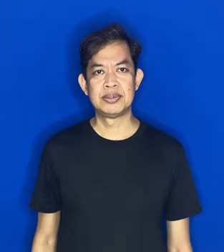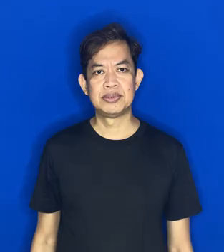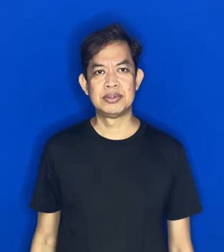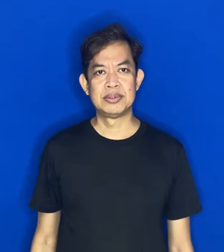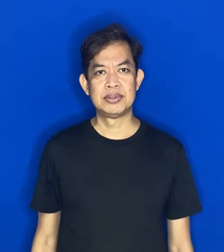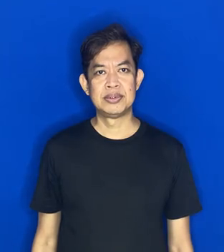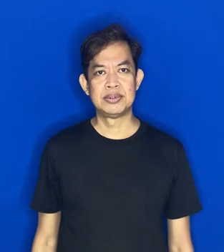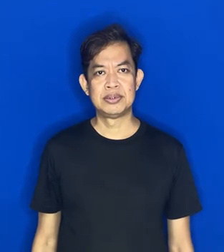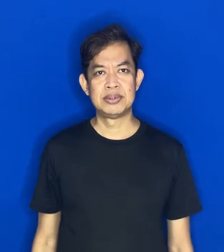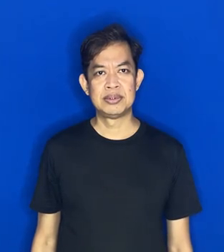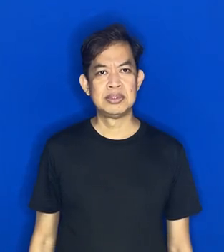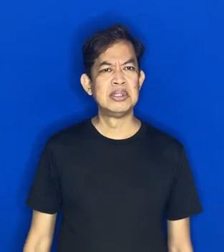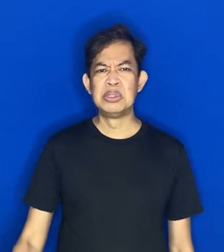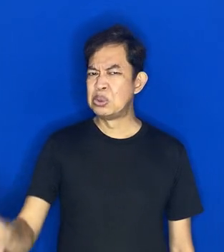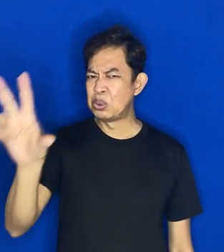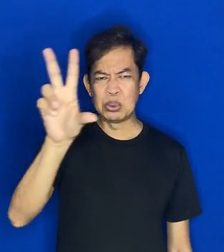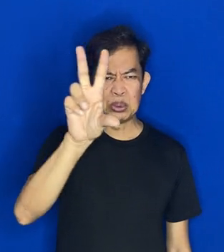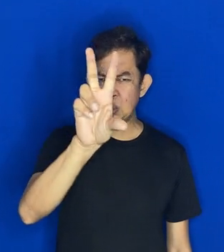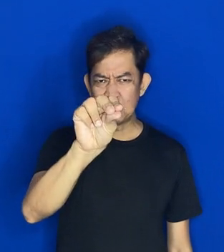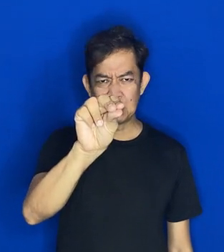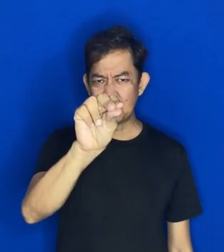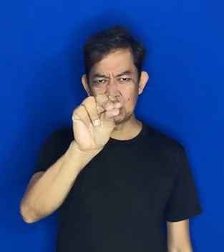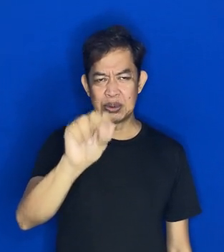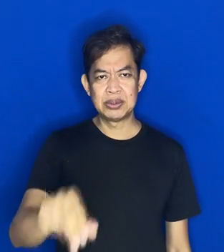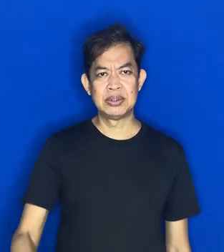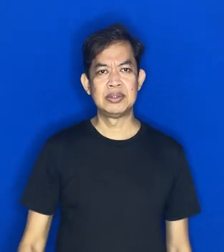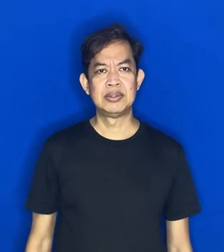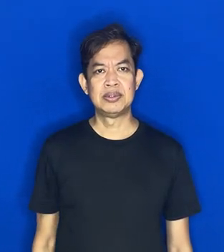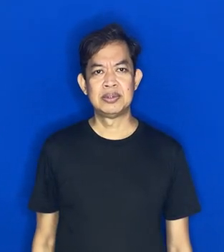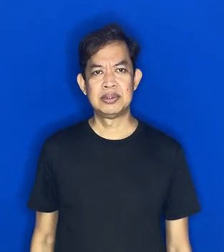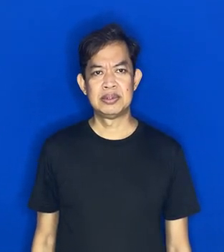no